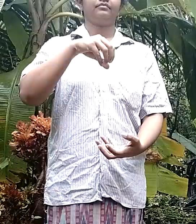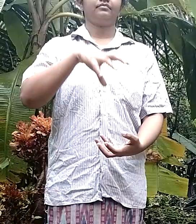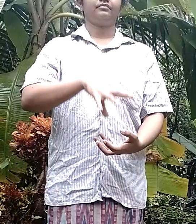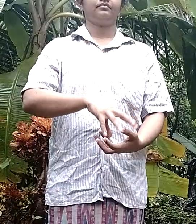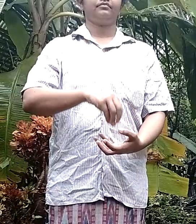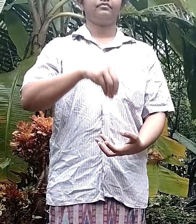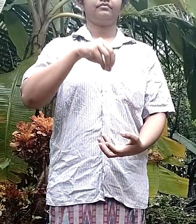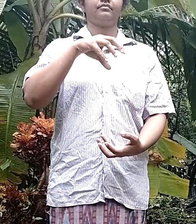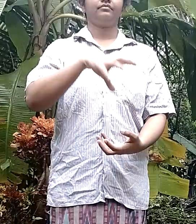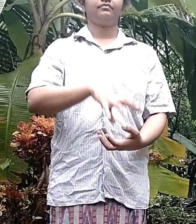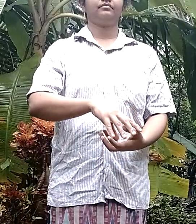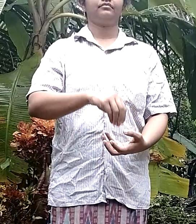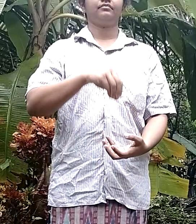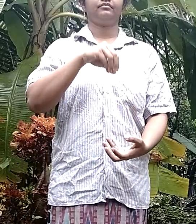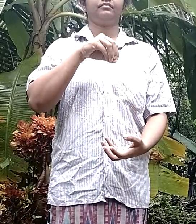Rice